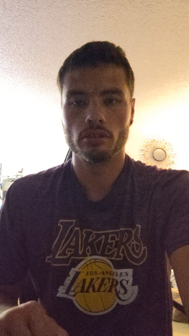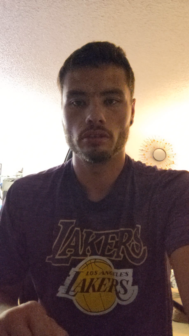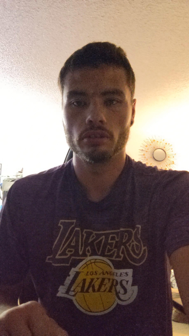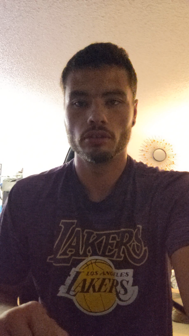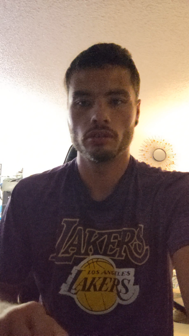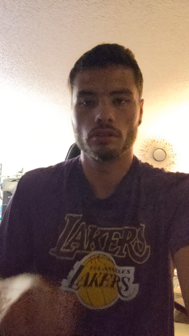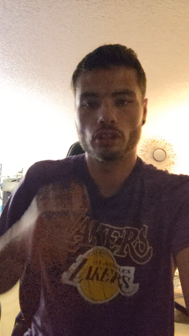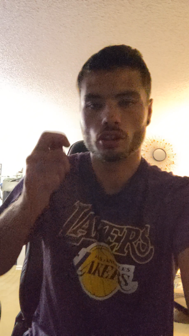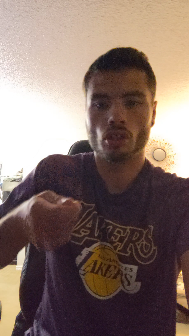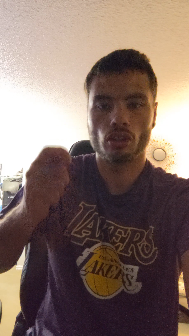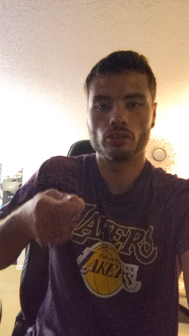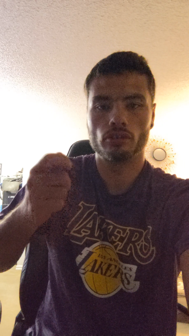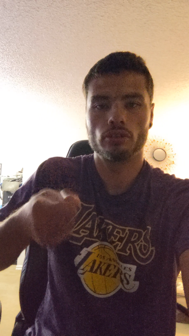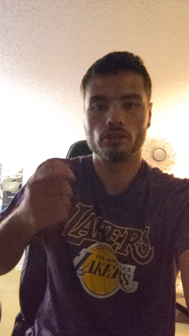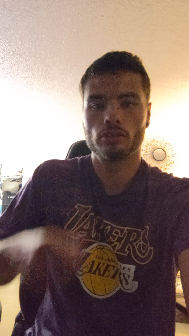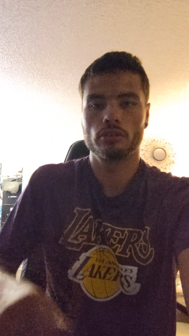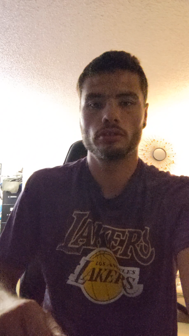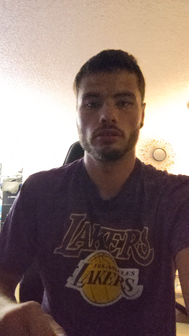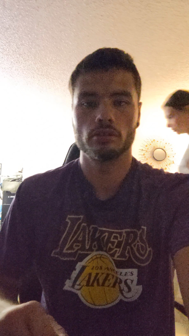cart